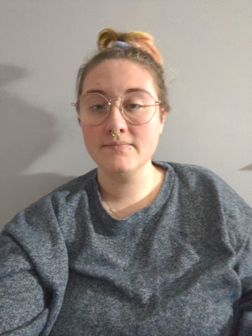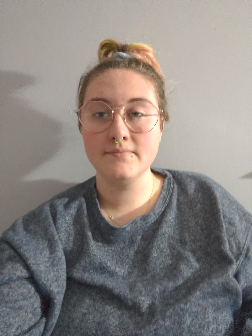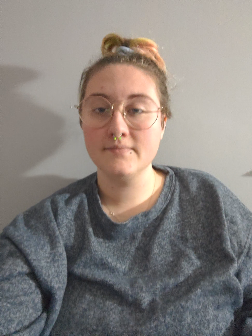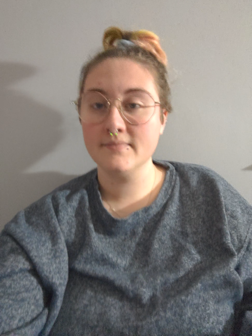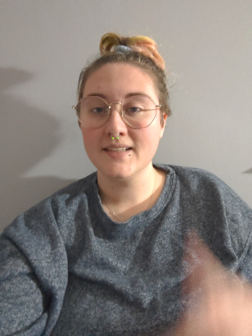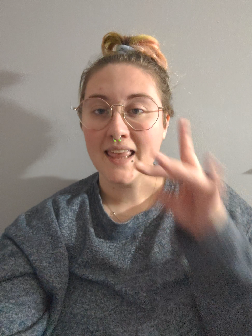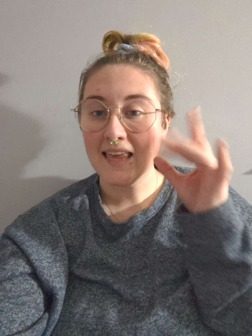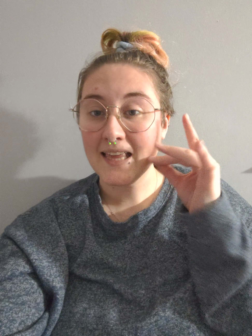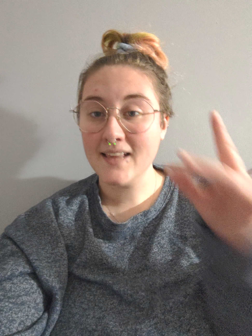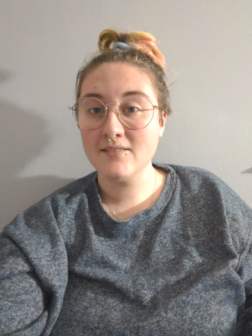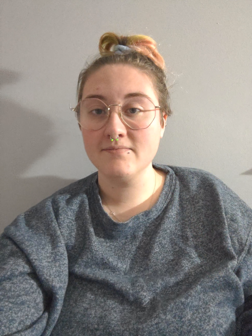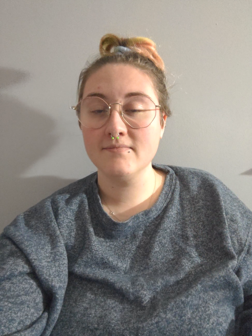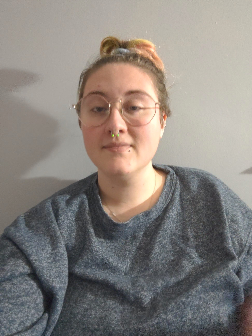kitty